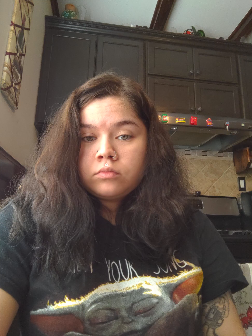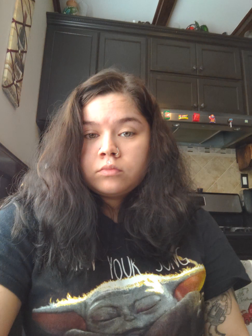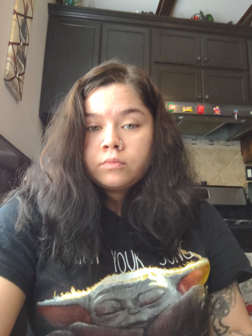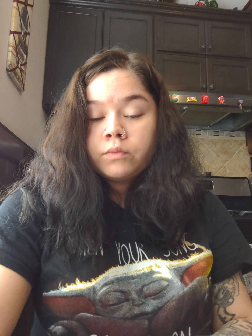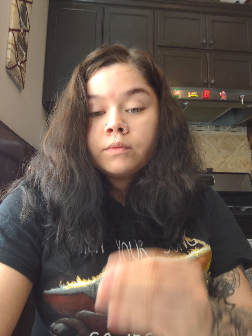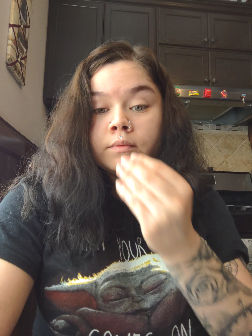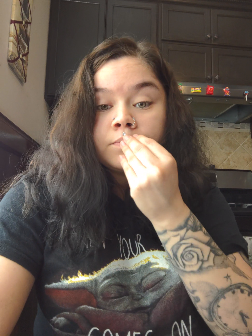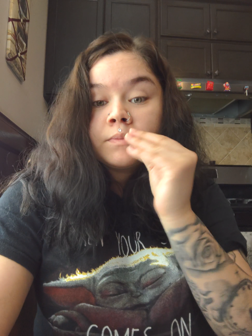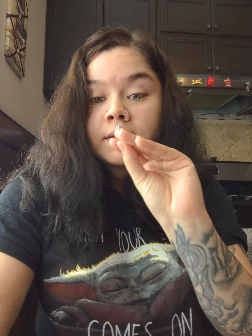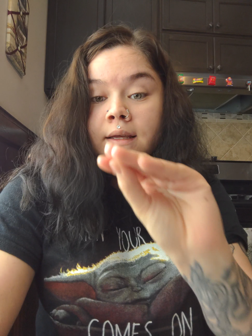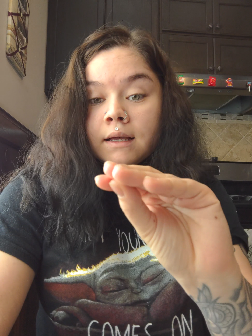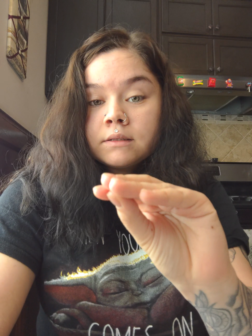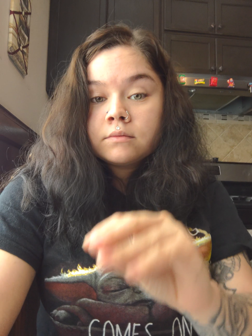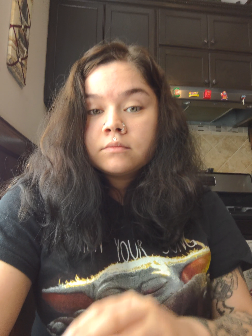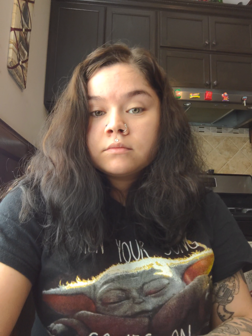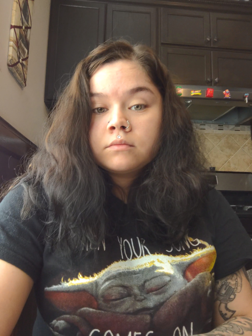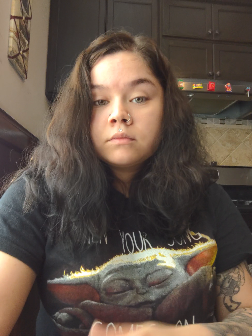kiss